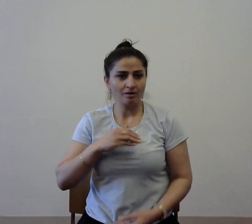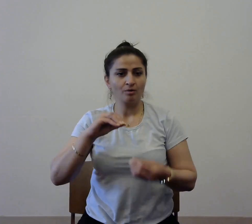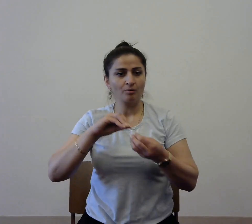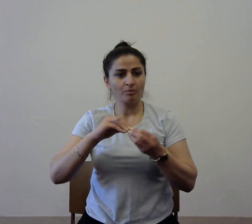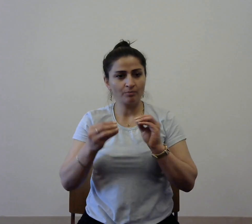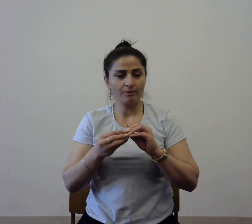problem